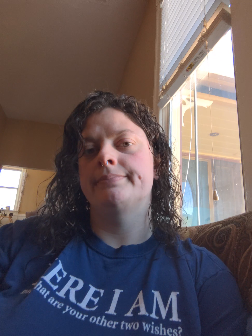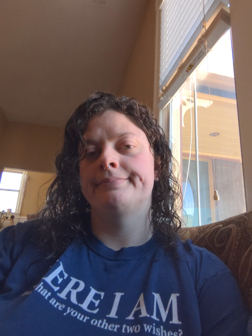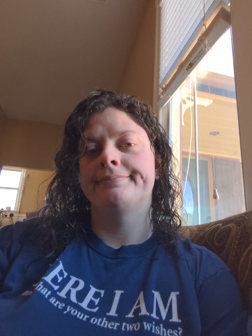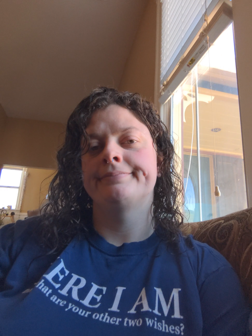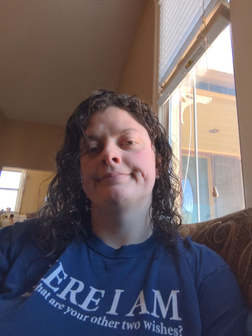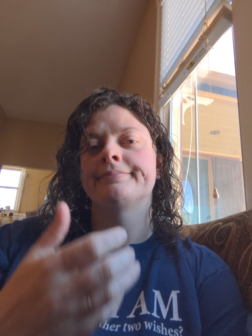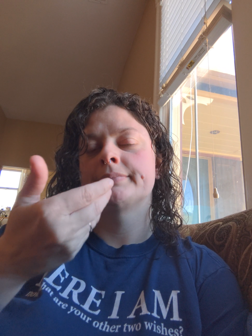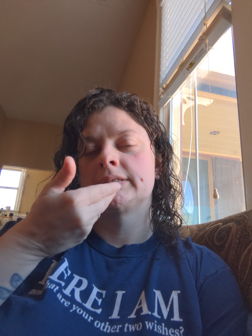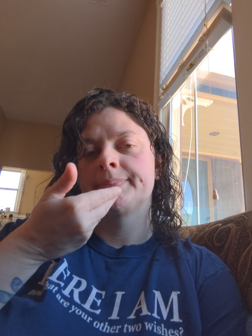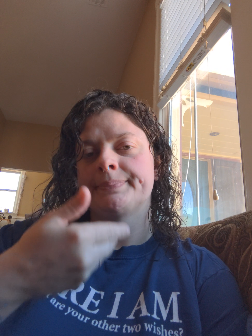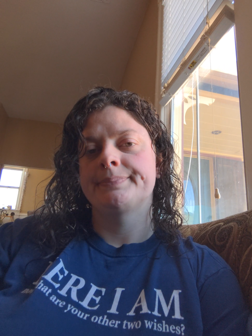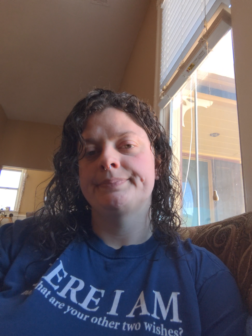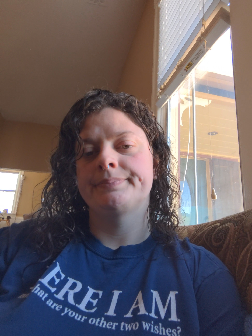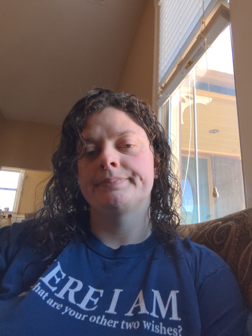pizza